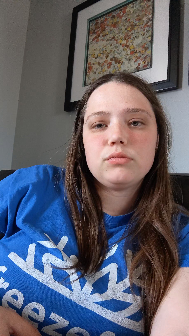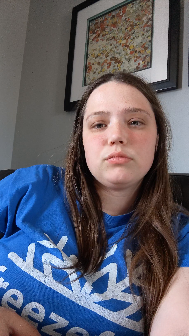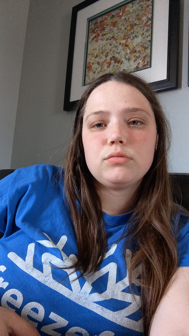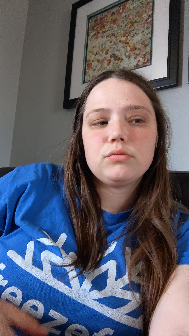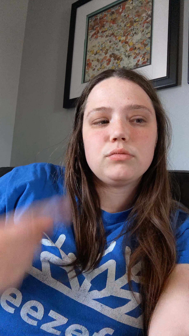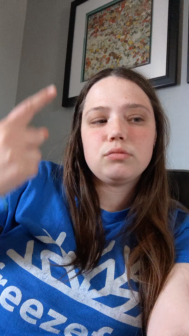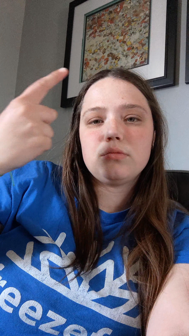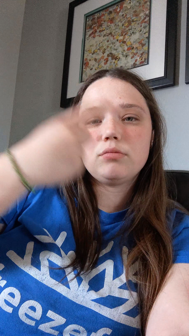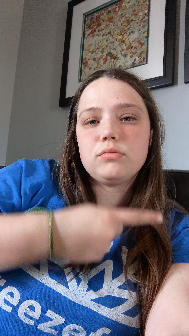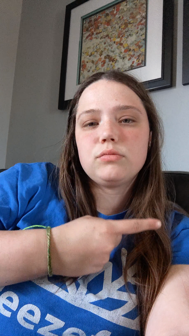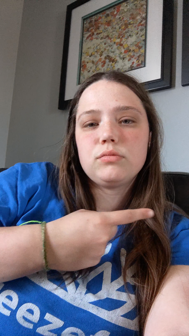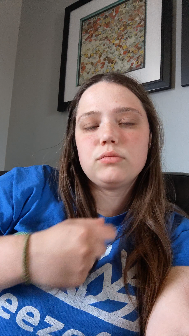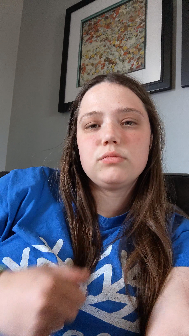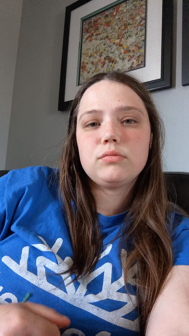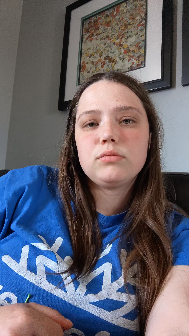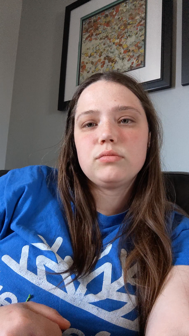day